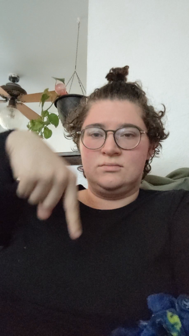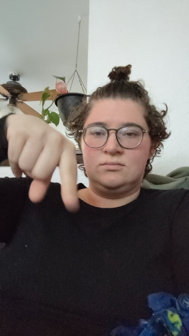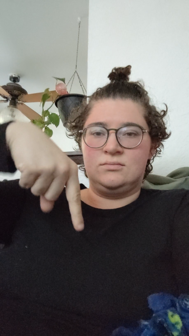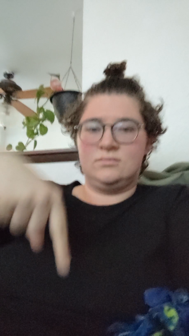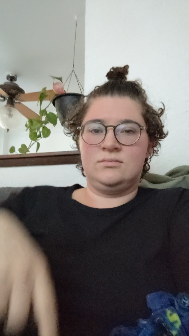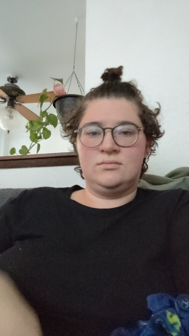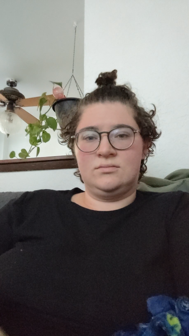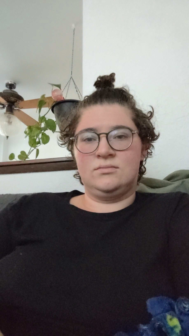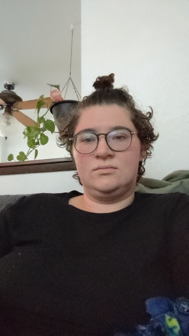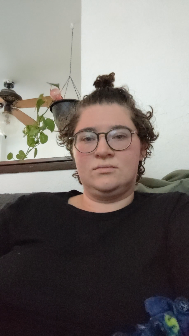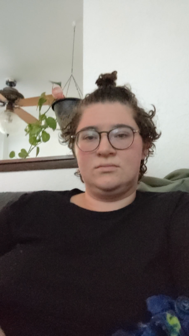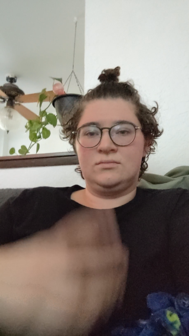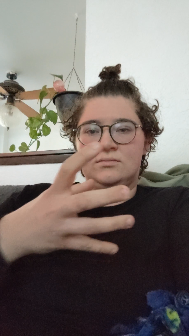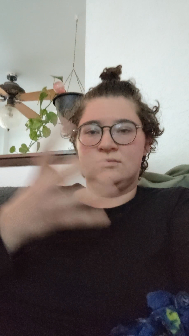much